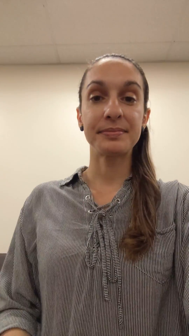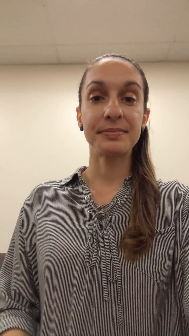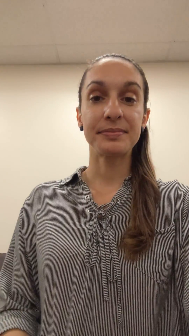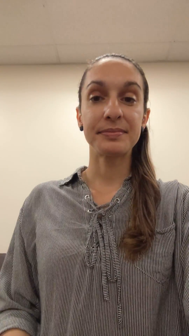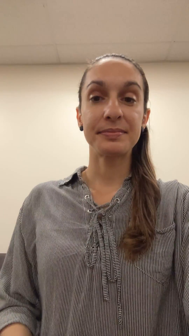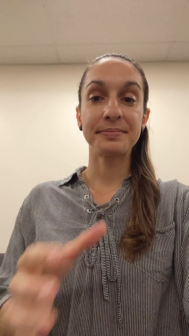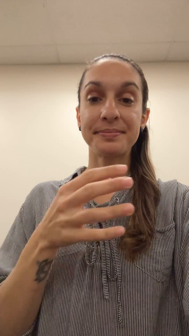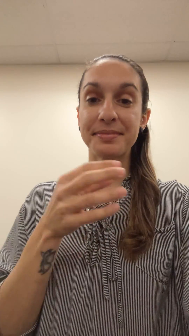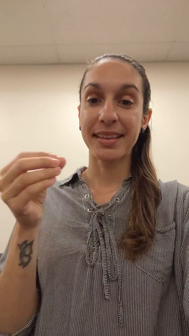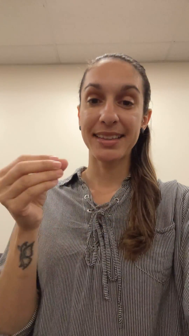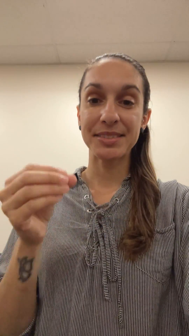and